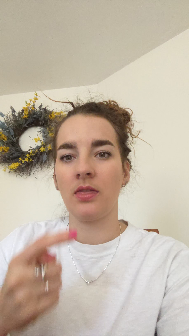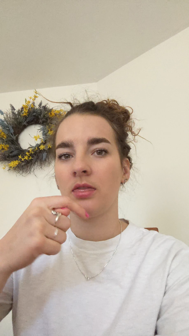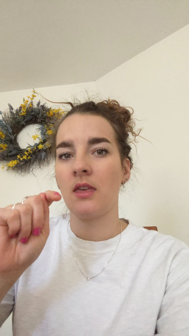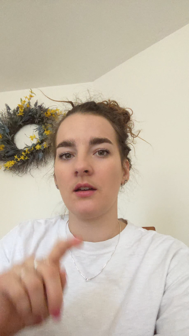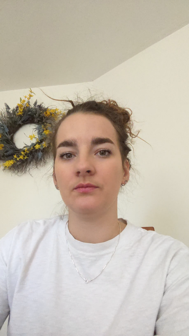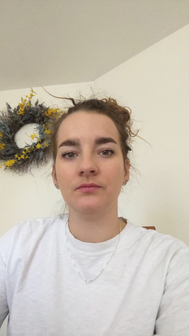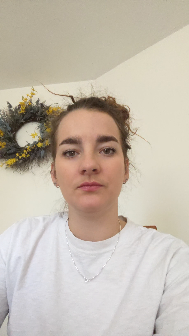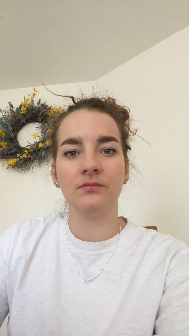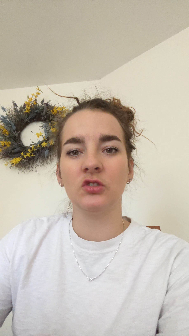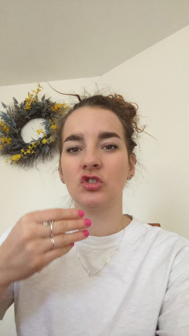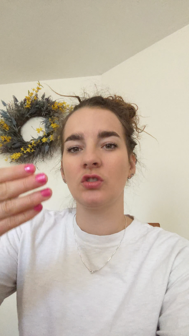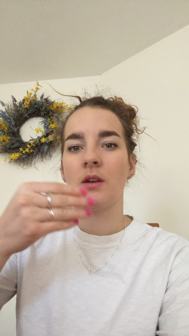shopping